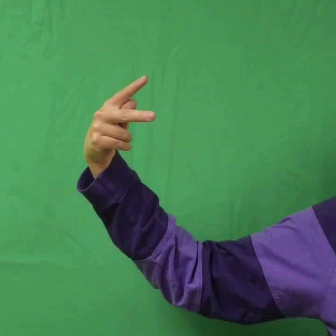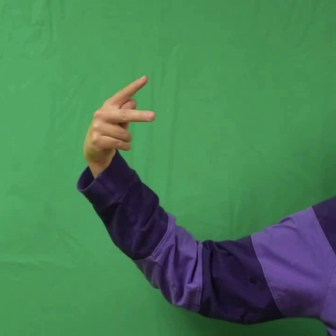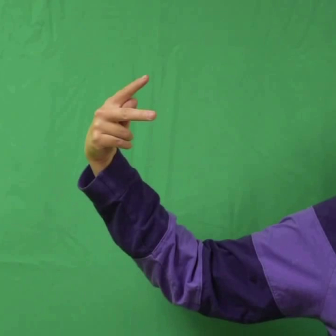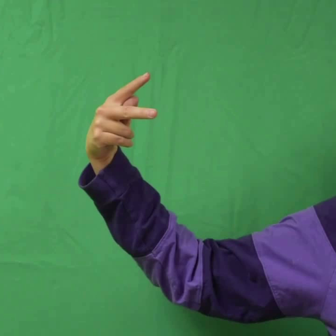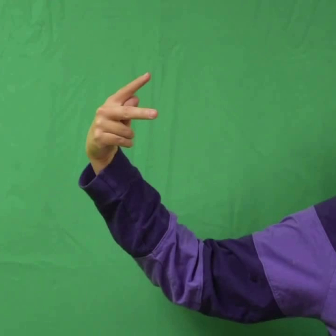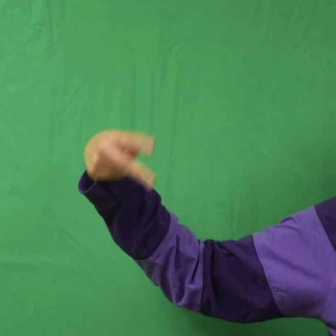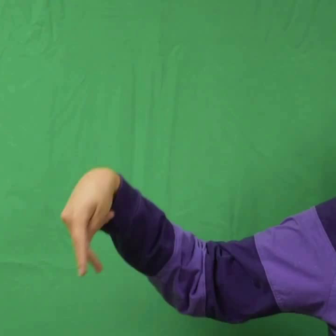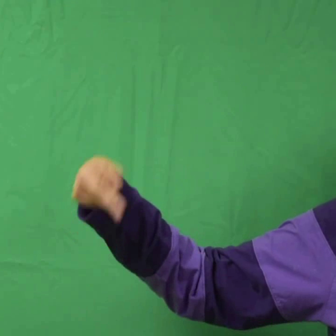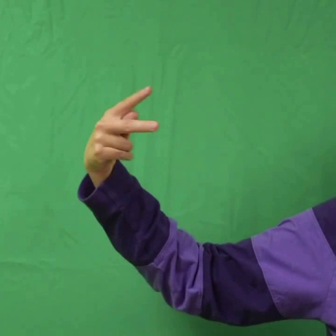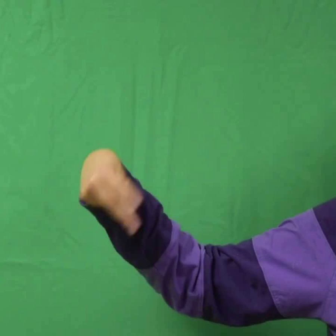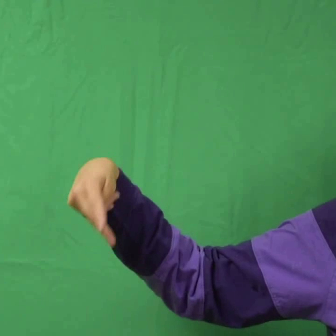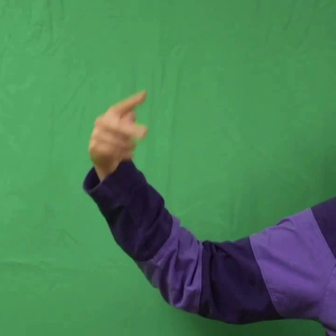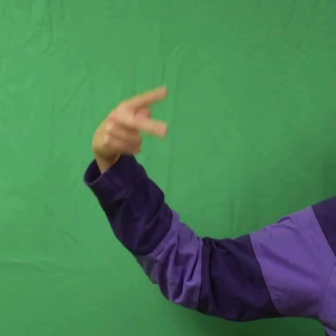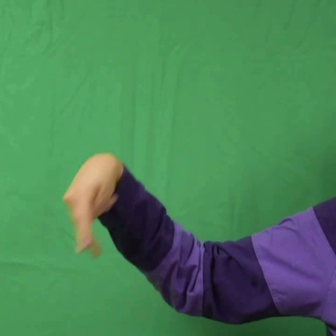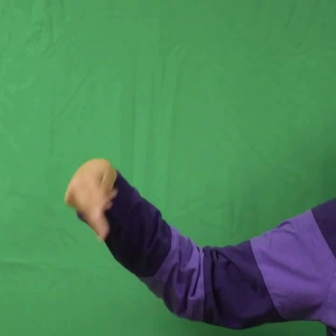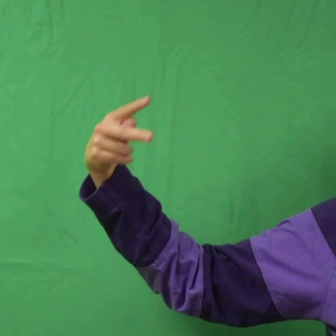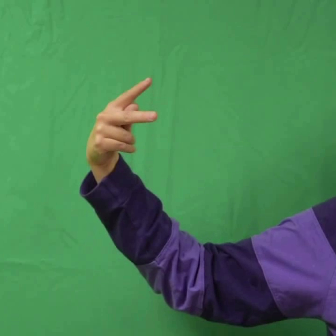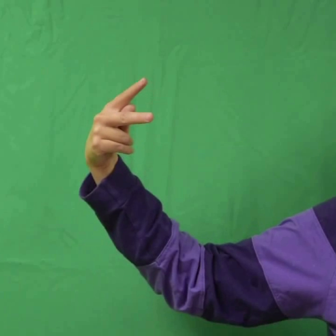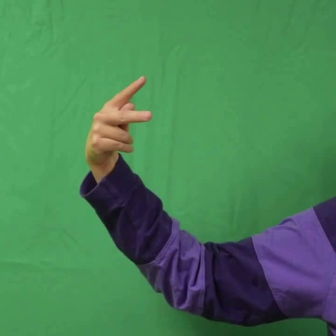K